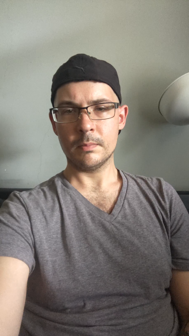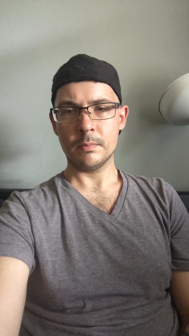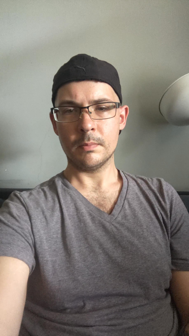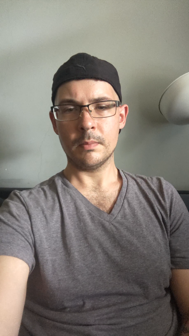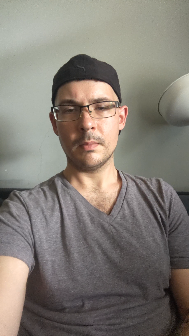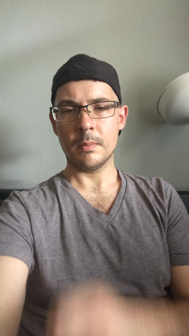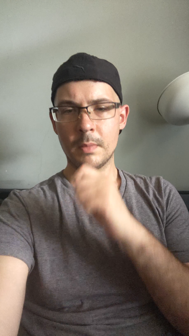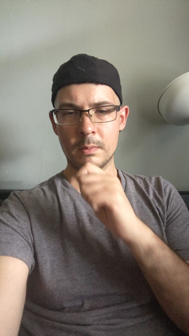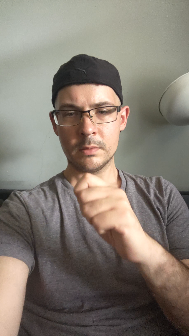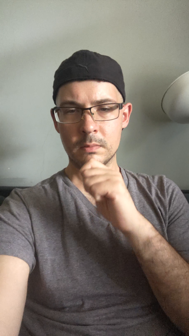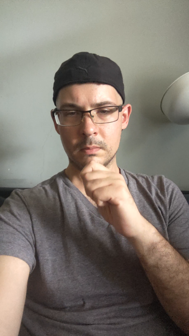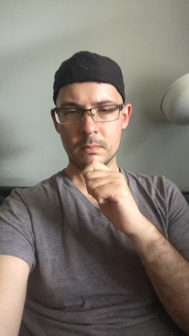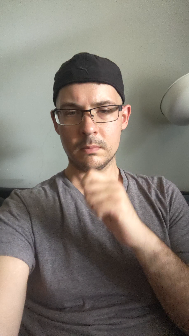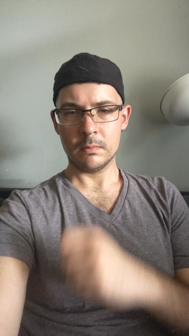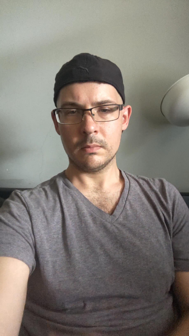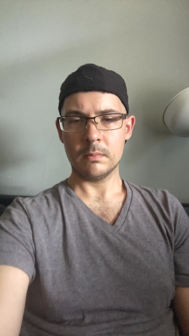popsicle